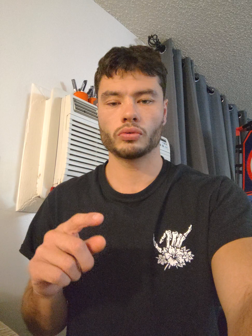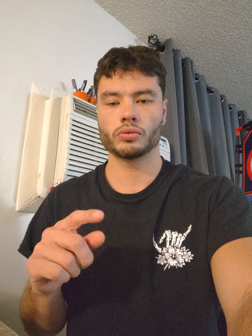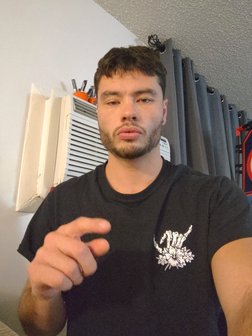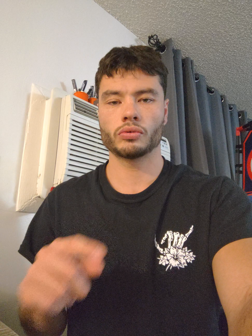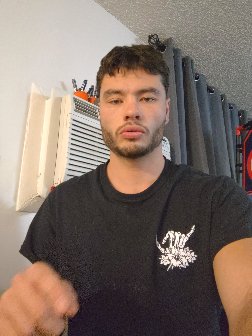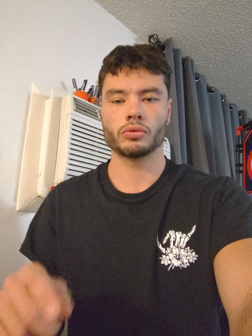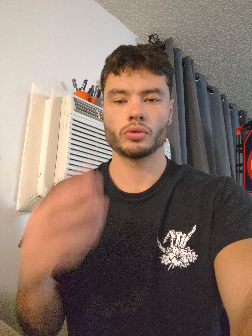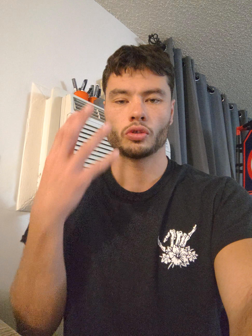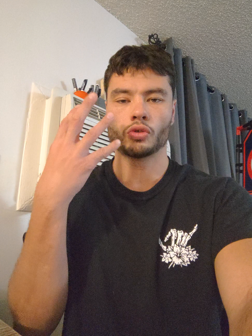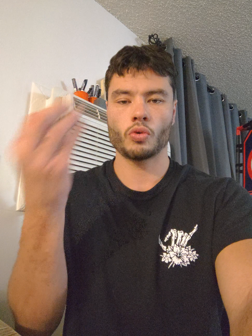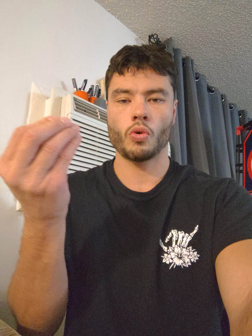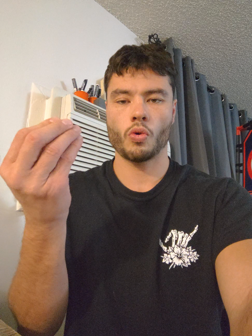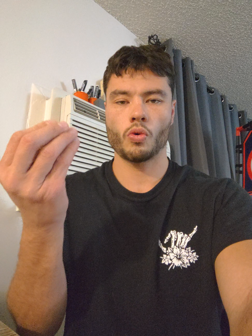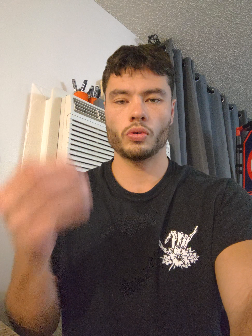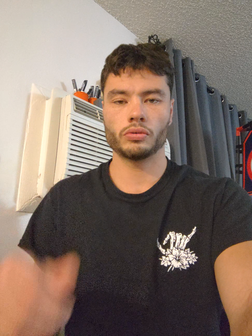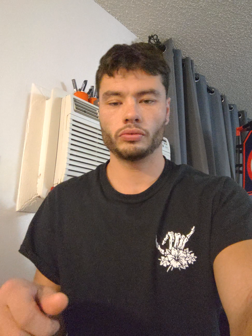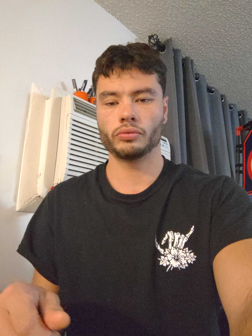go